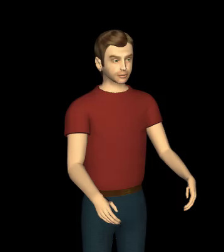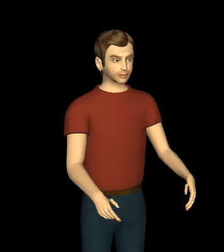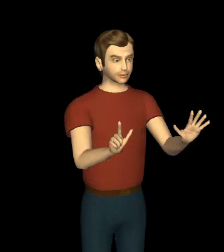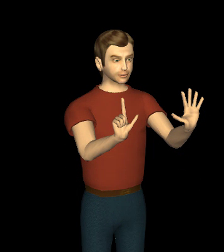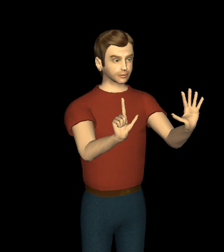7